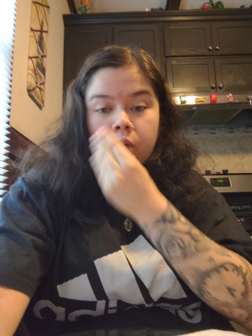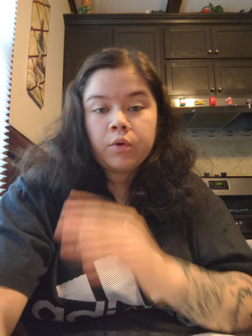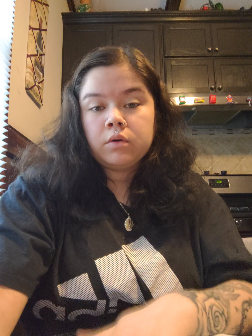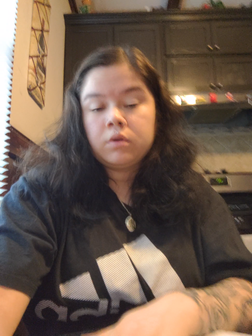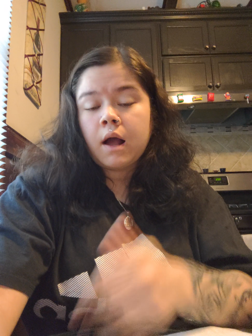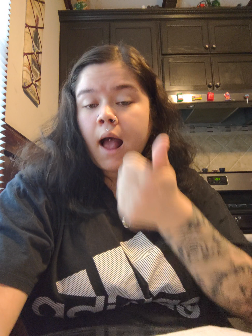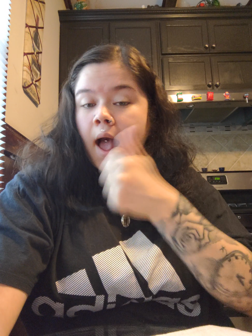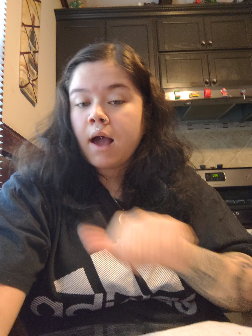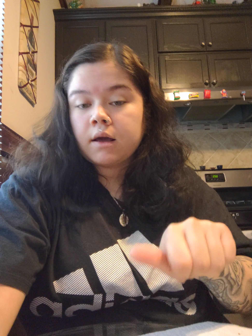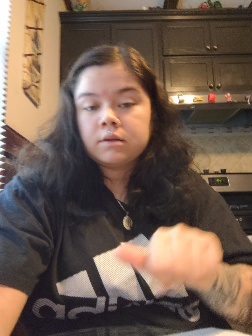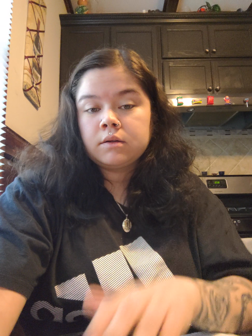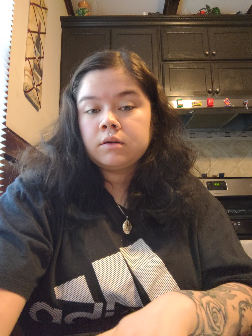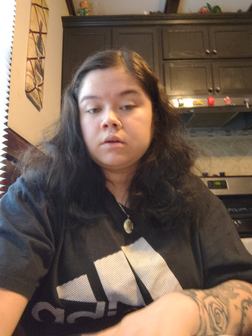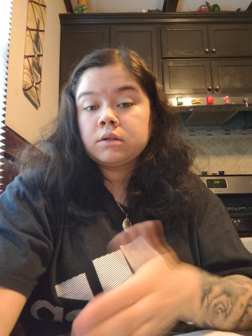any